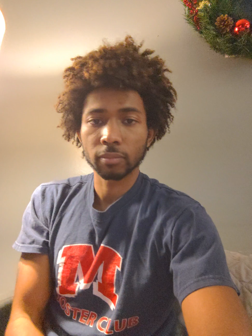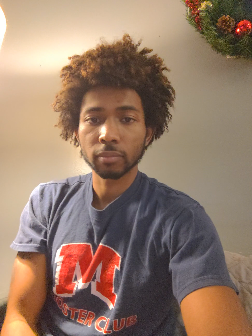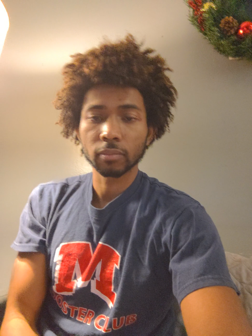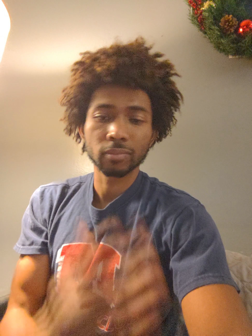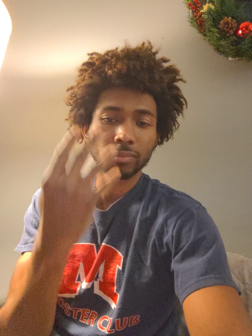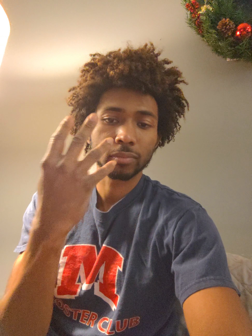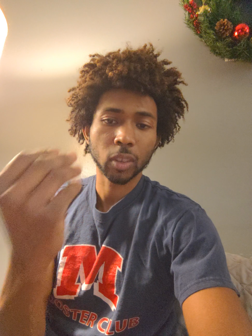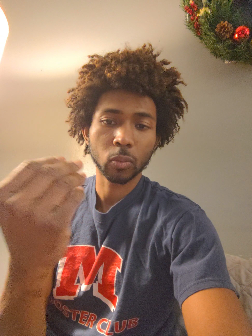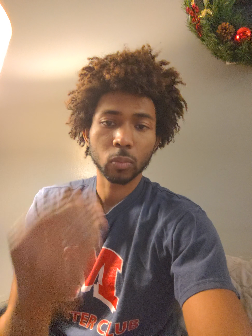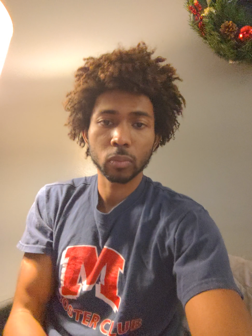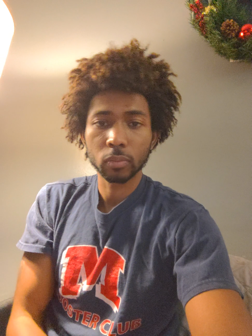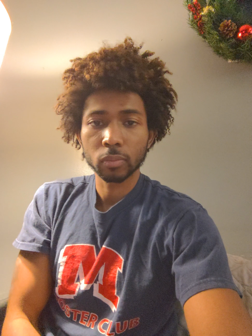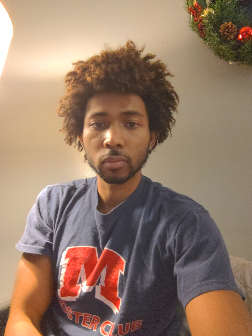go